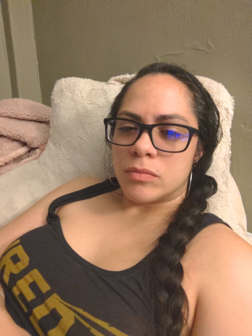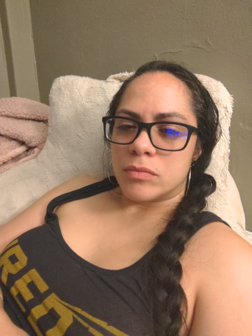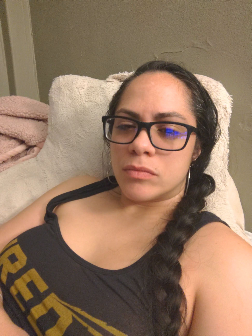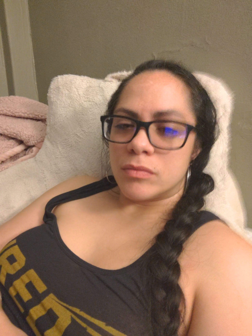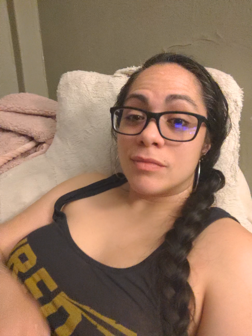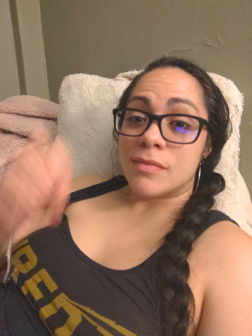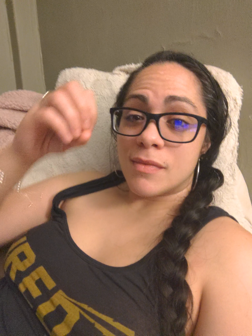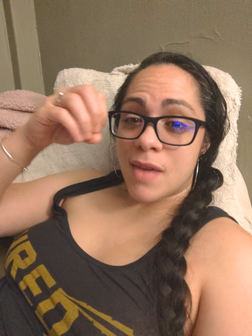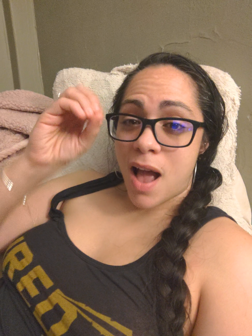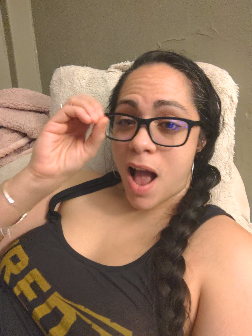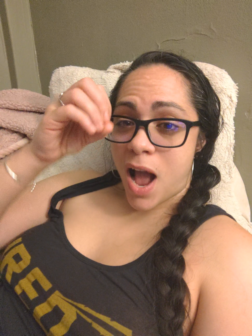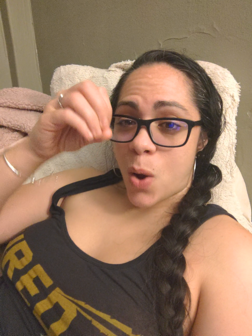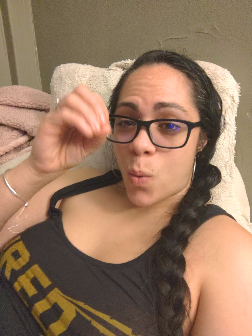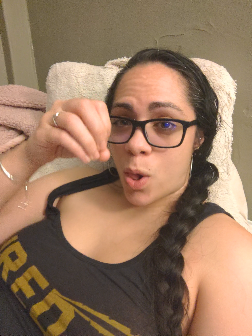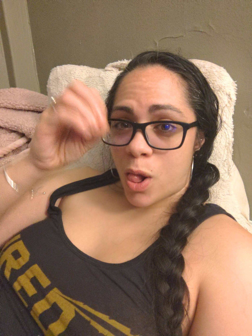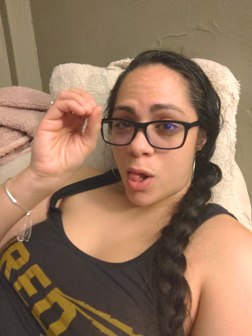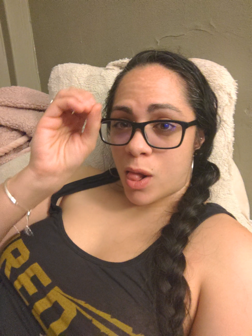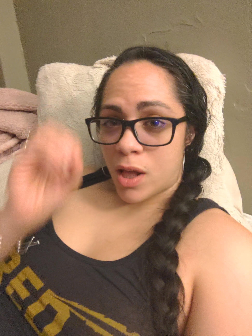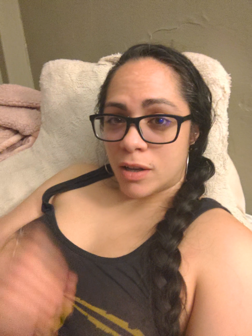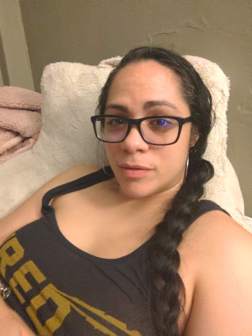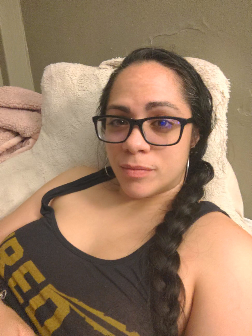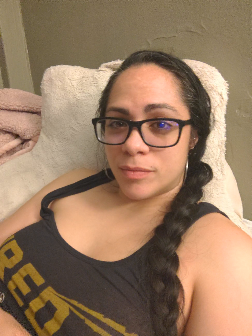owl